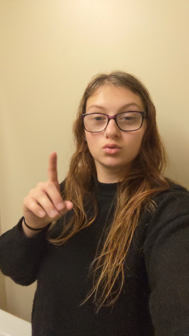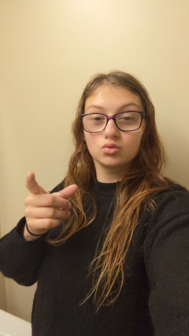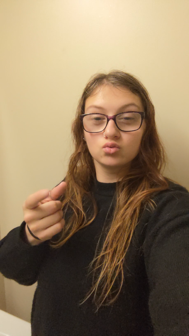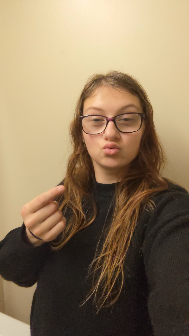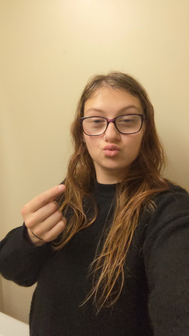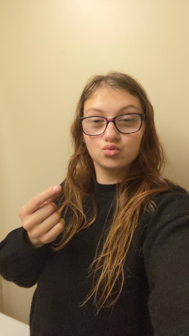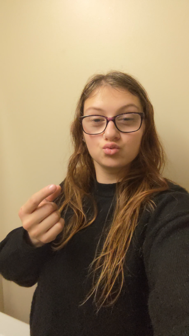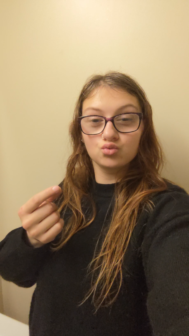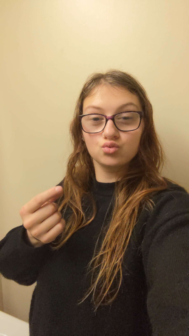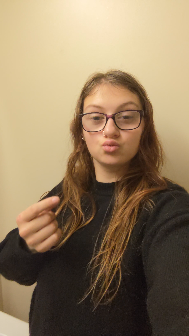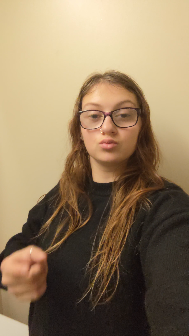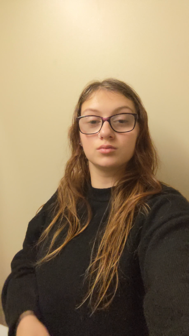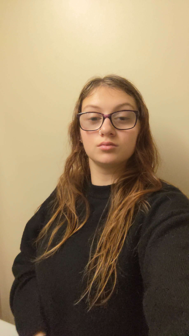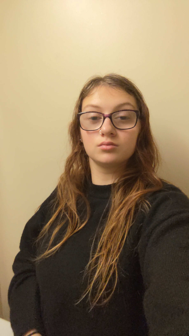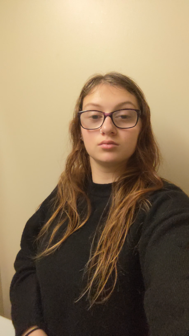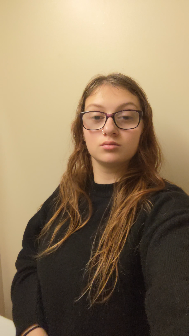do